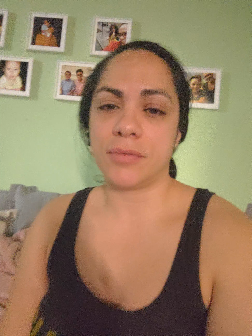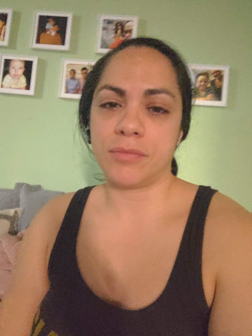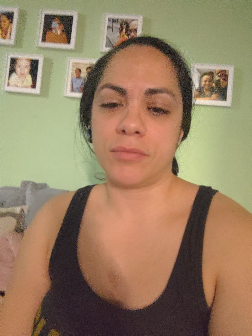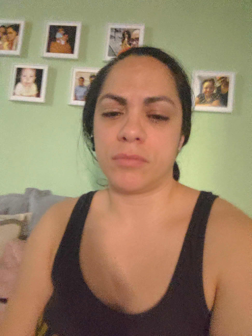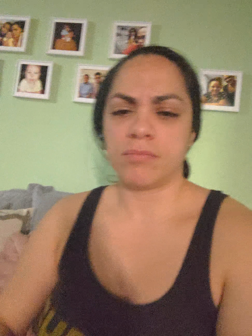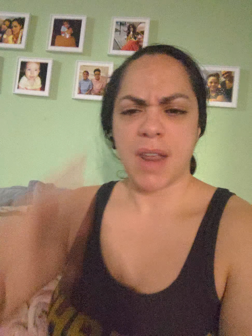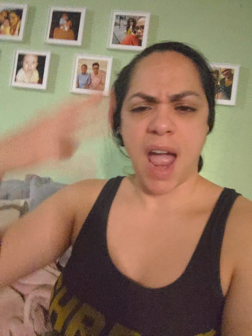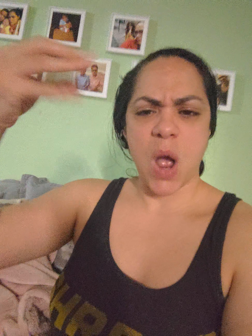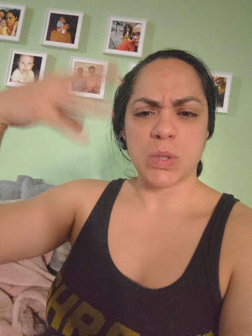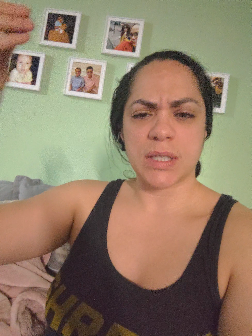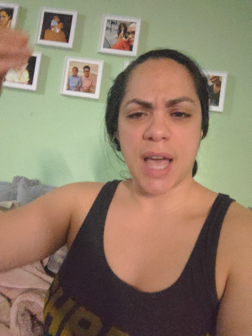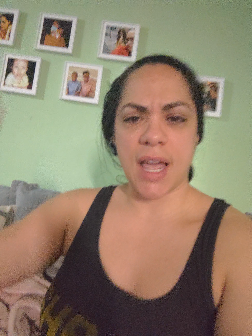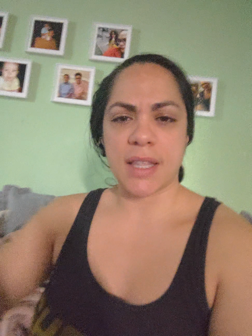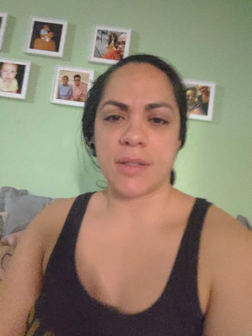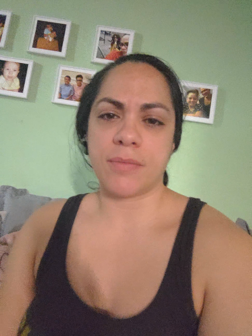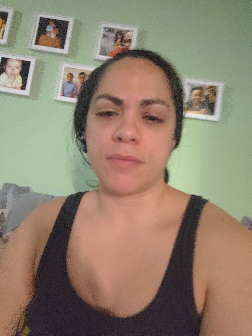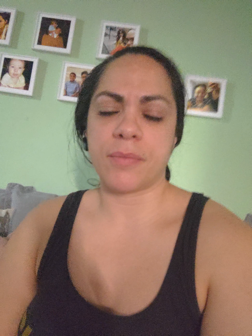outside